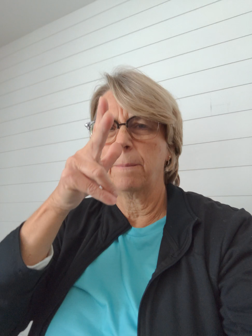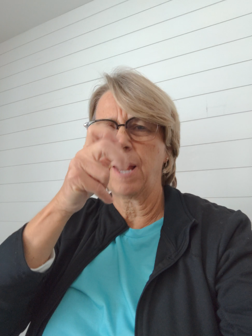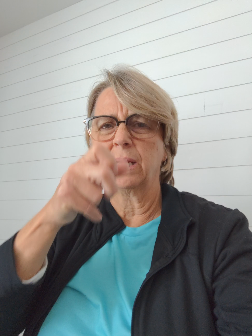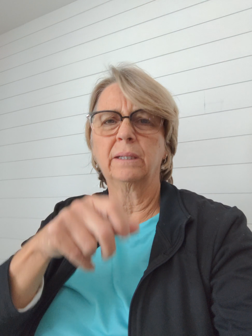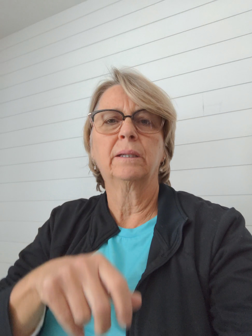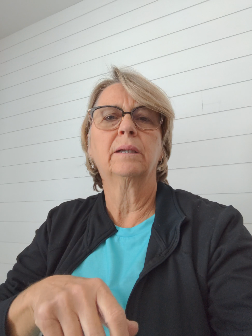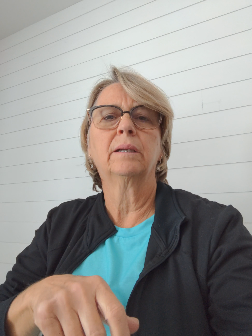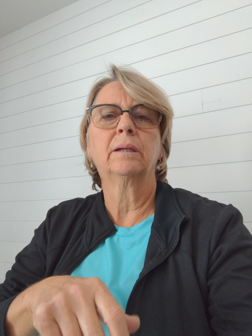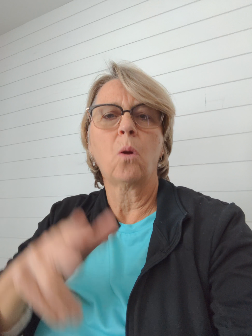bug